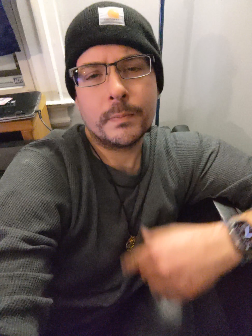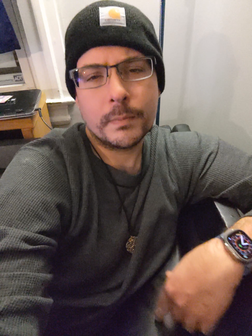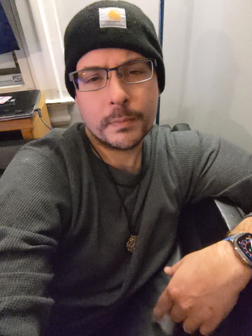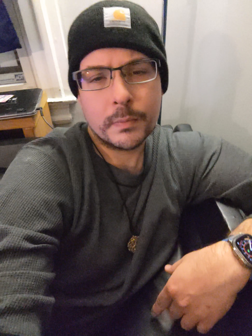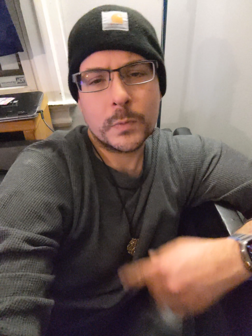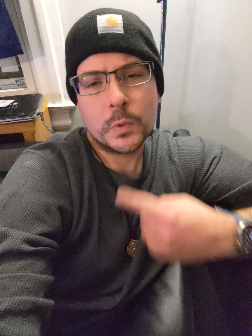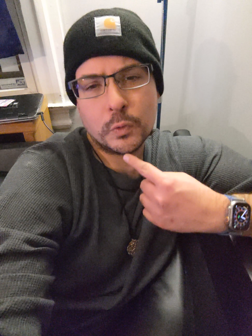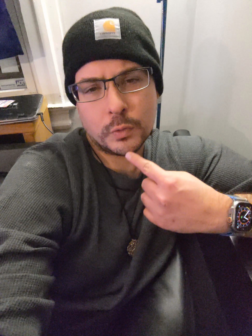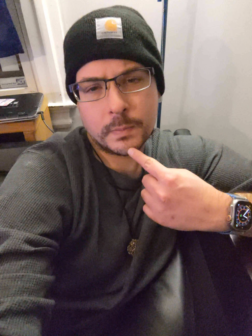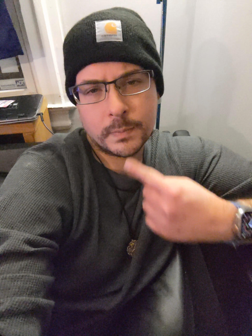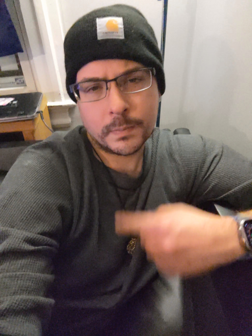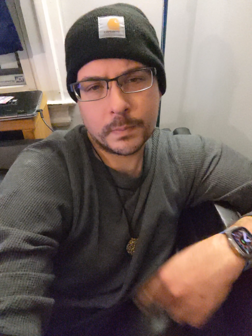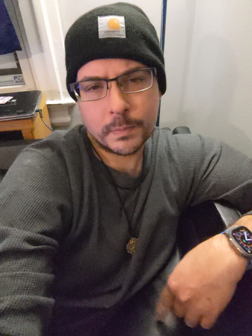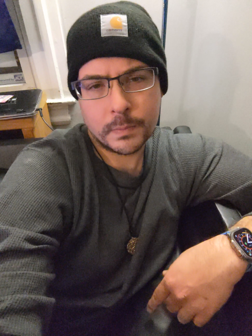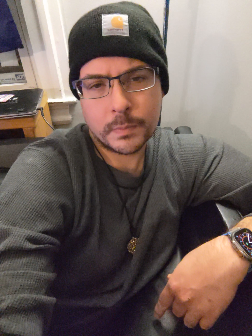chin